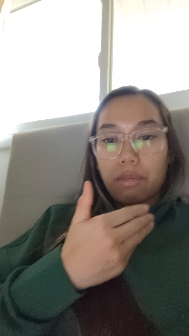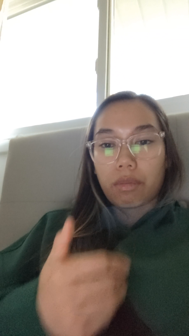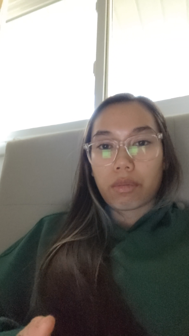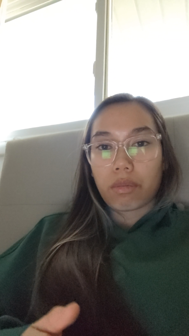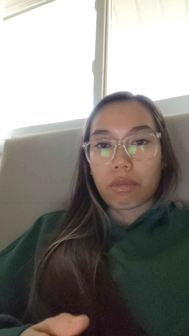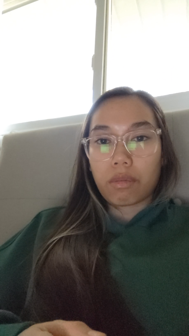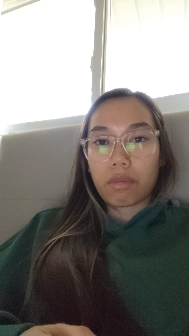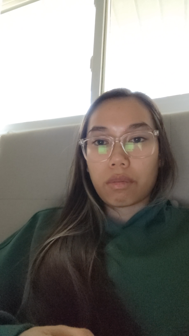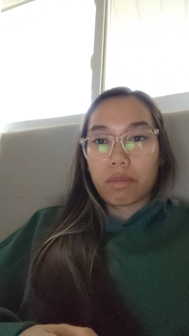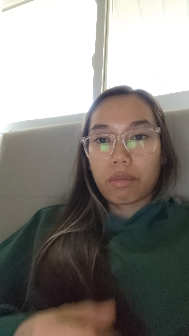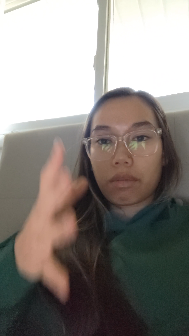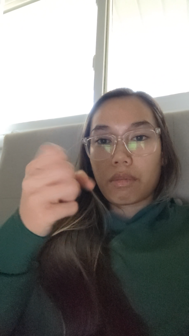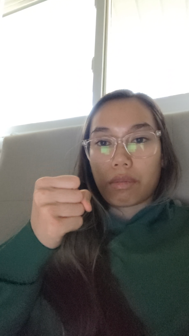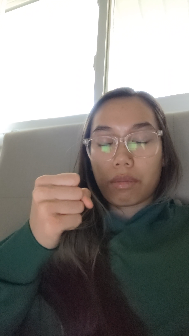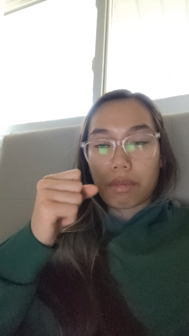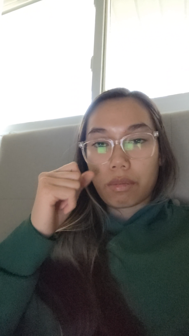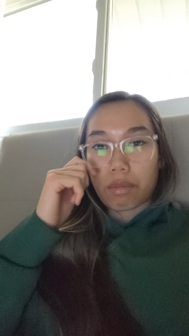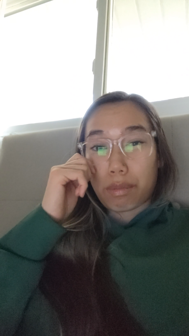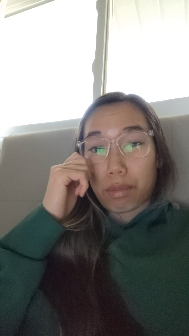get